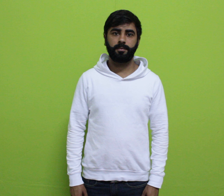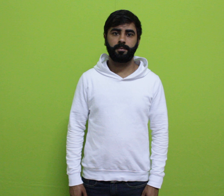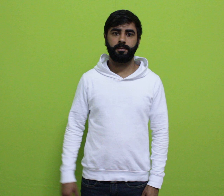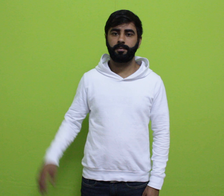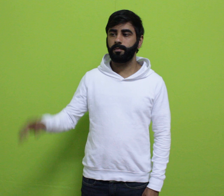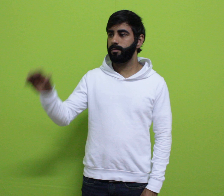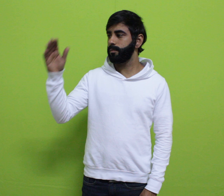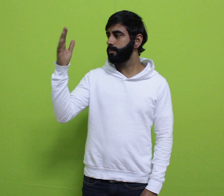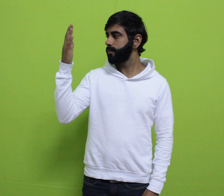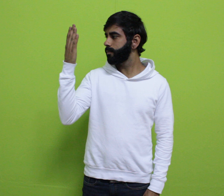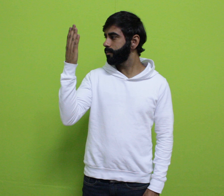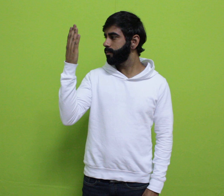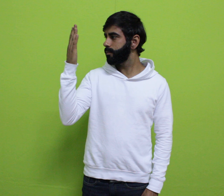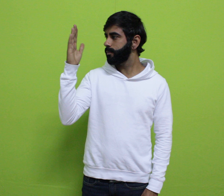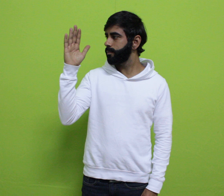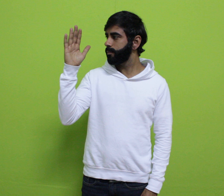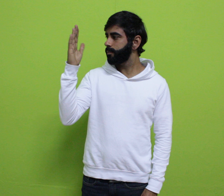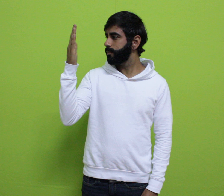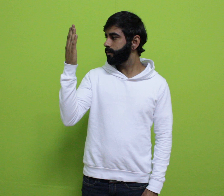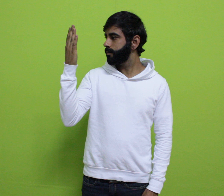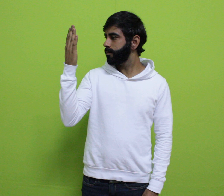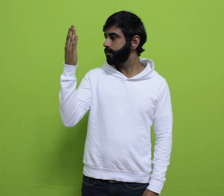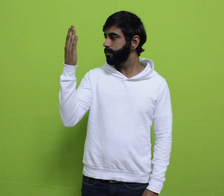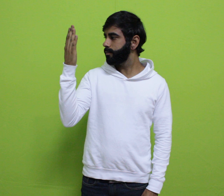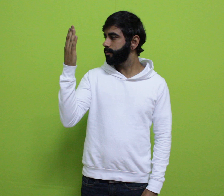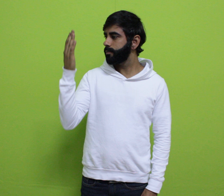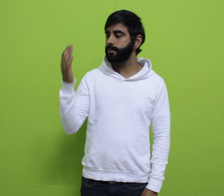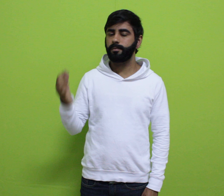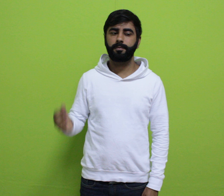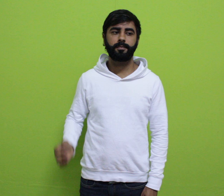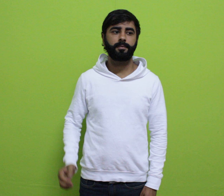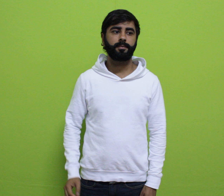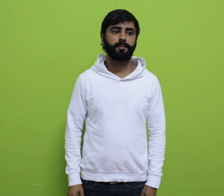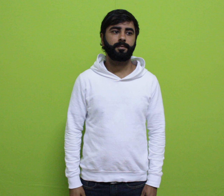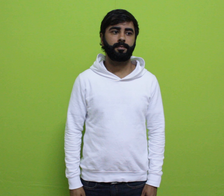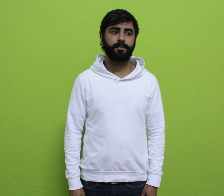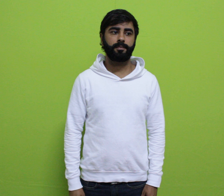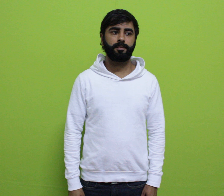espelho